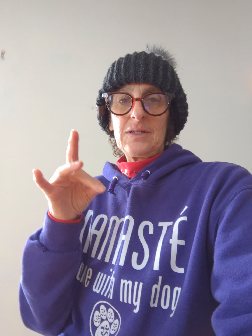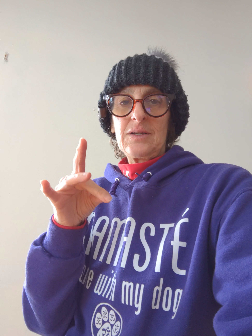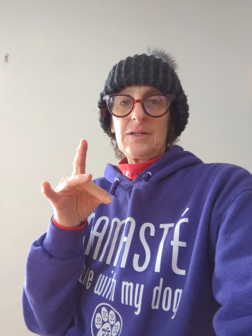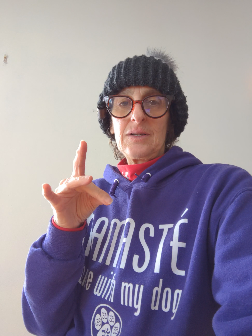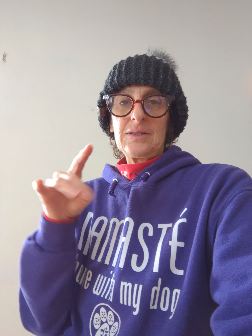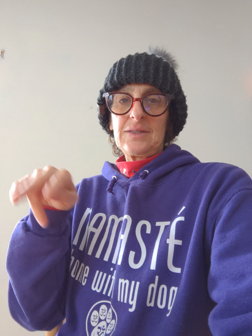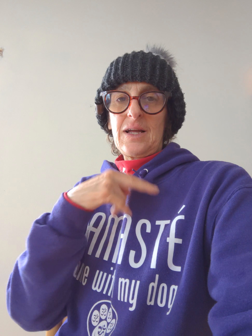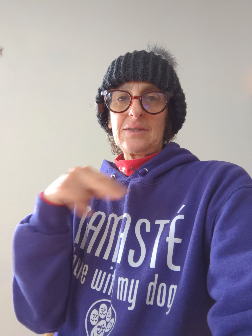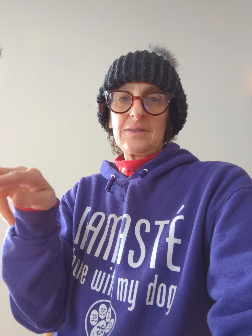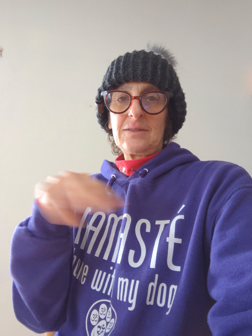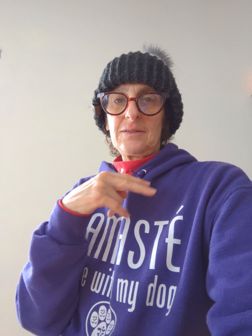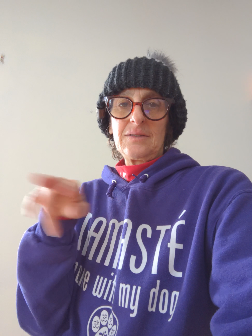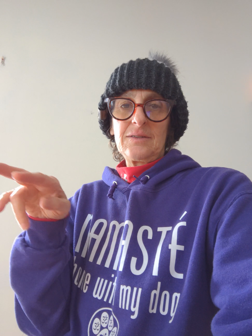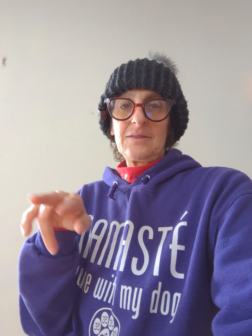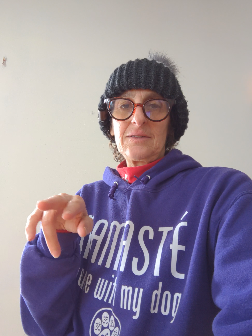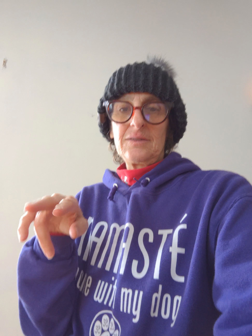dance